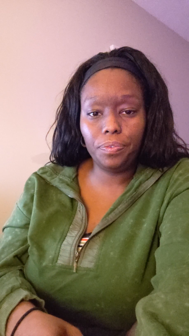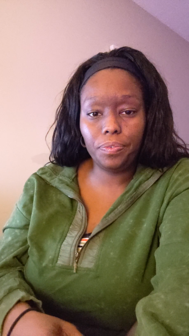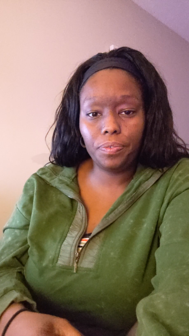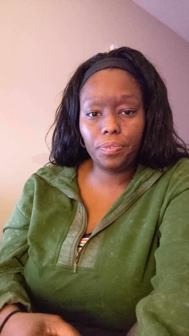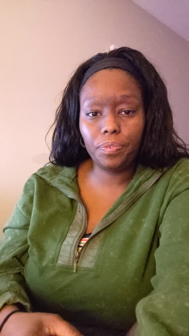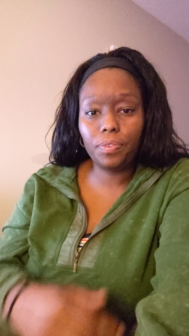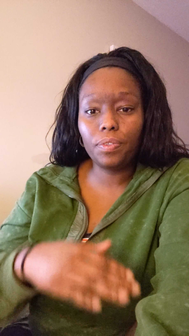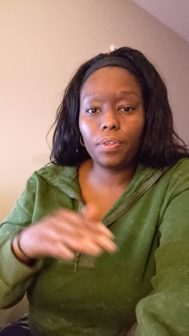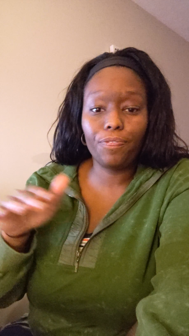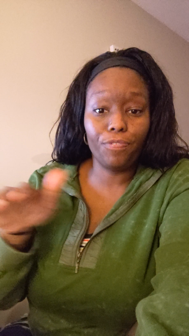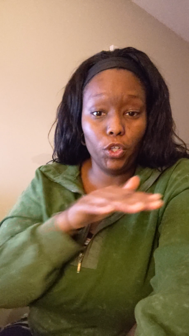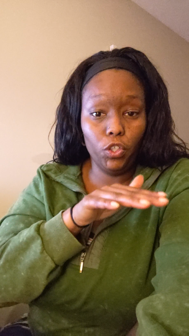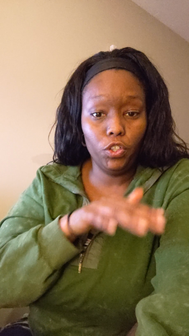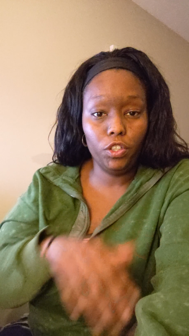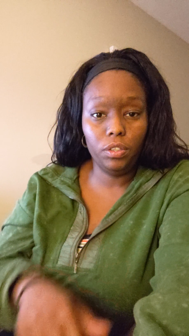full